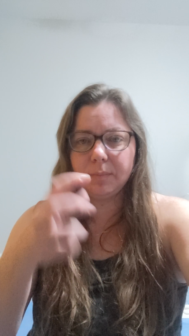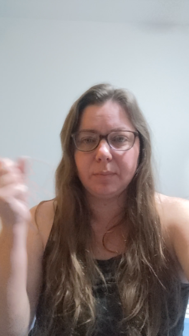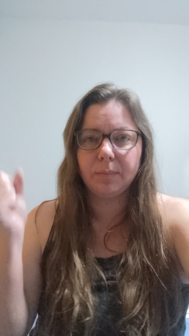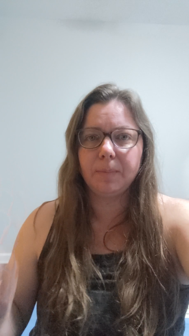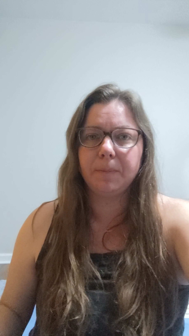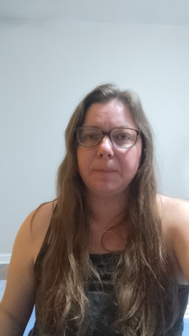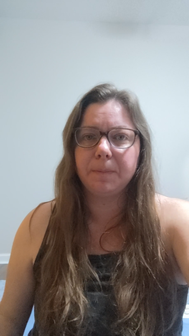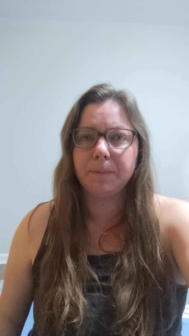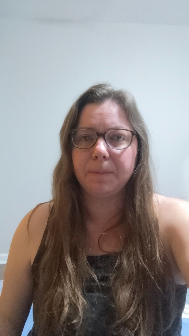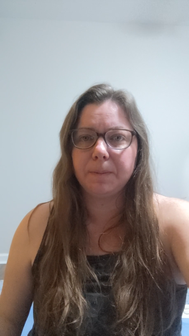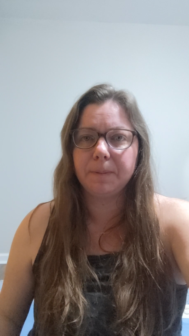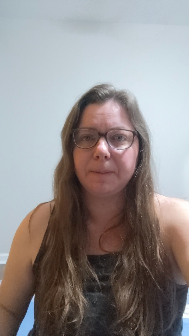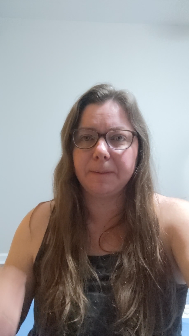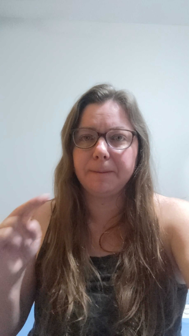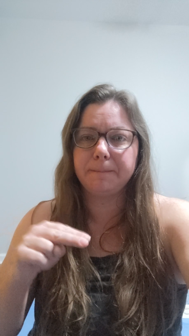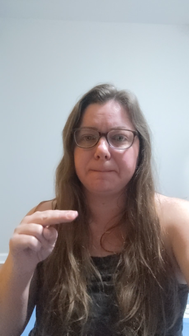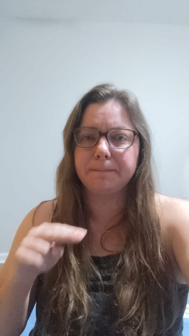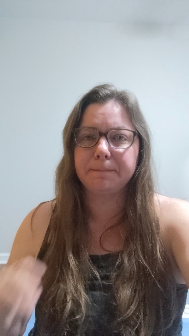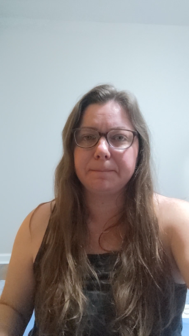nurse